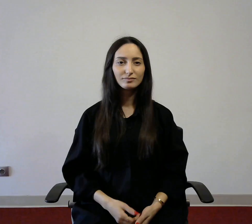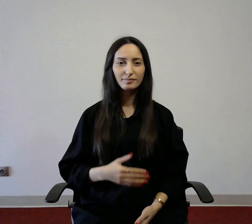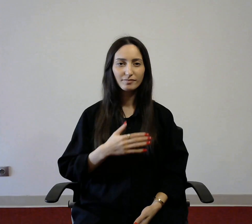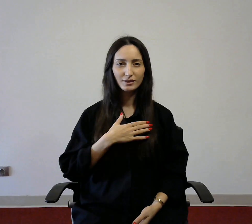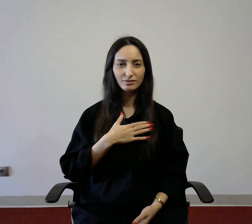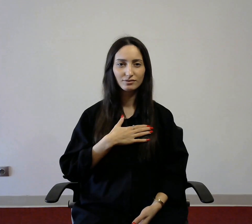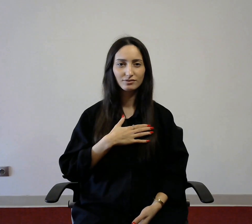mən